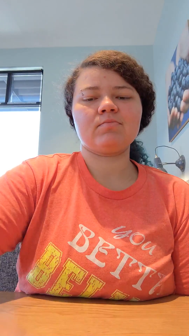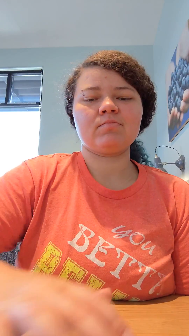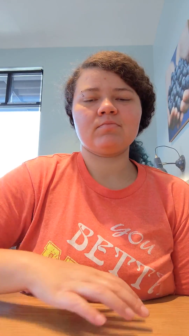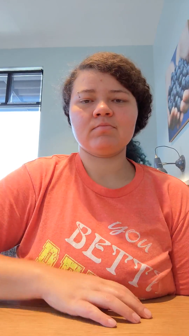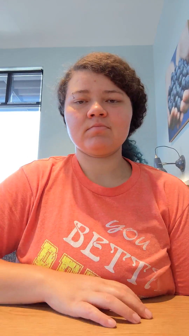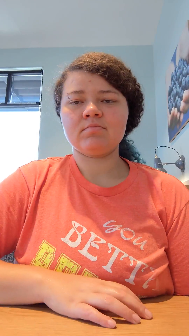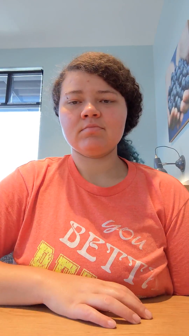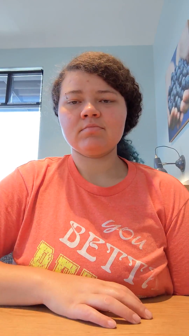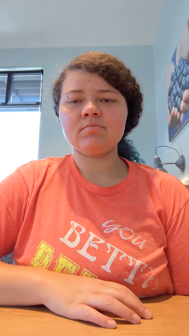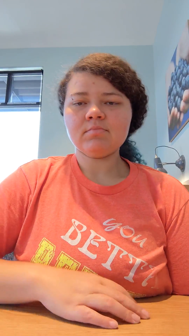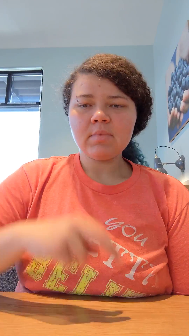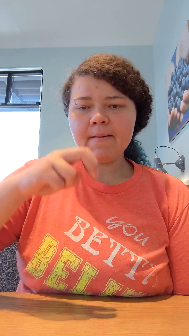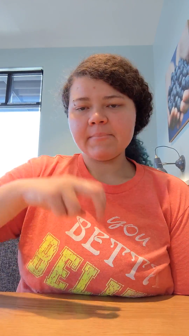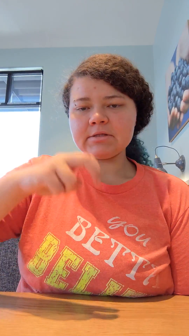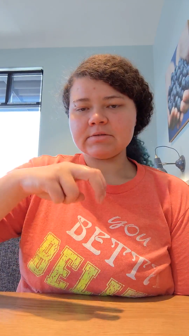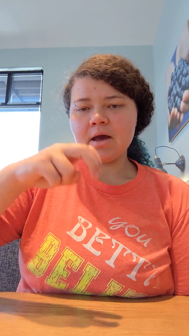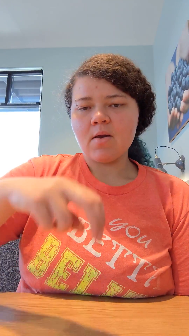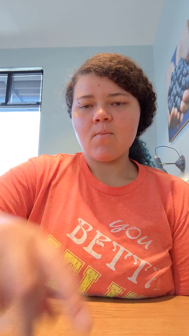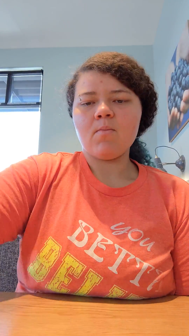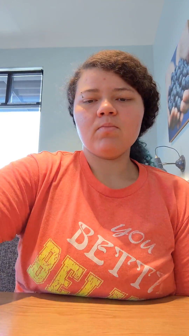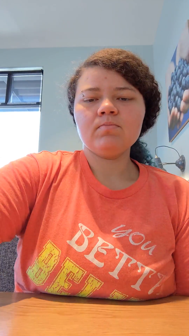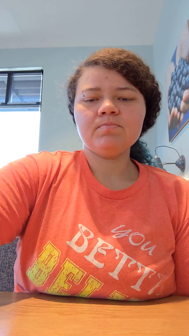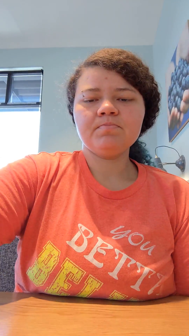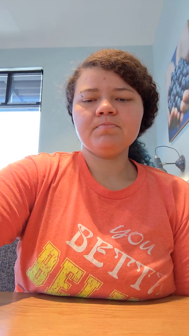potato